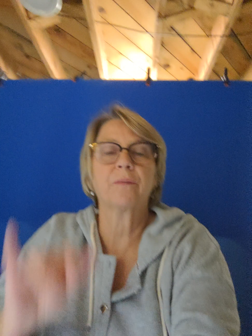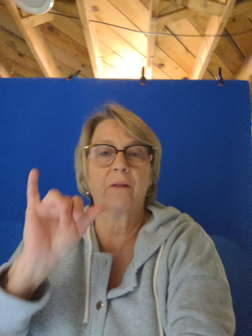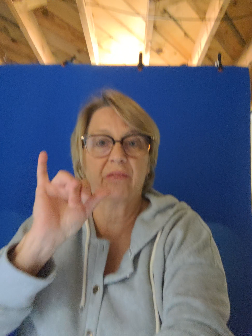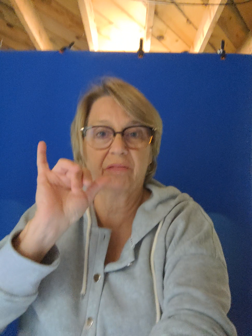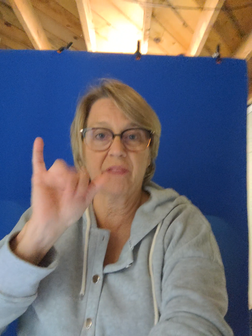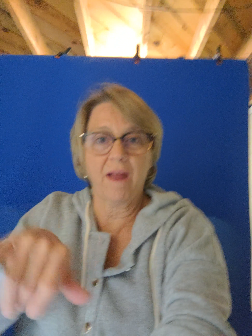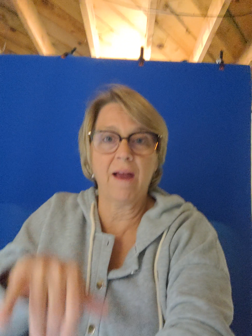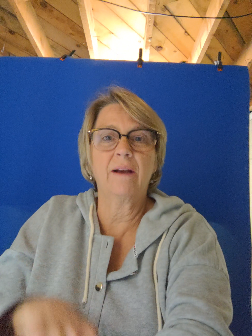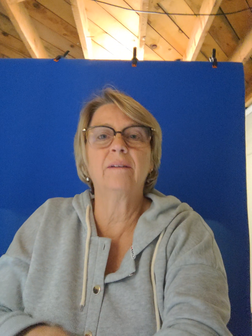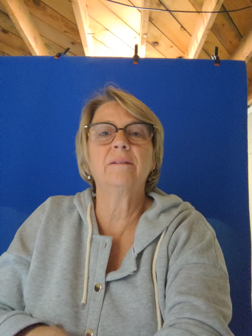that